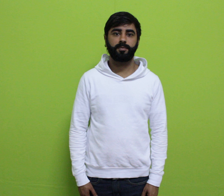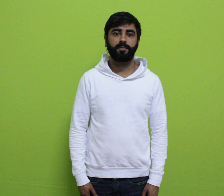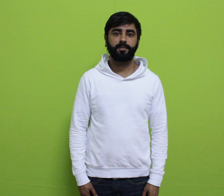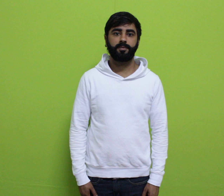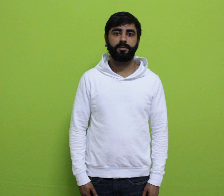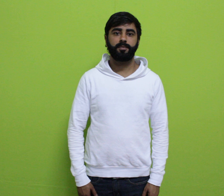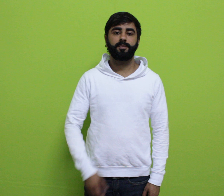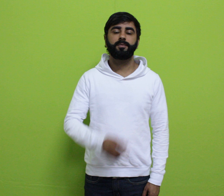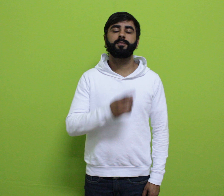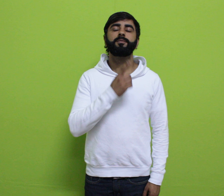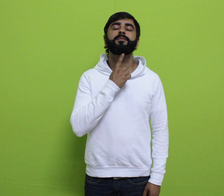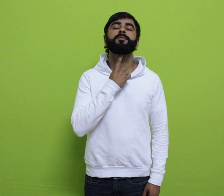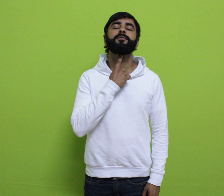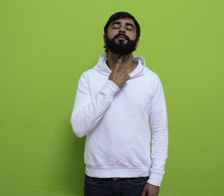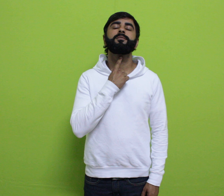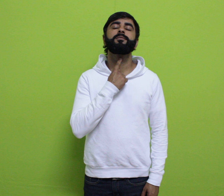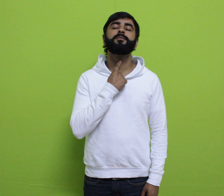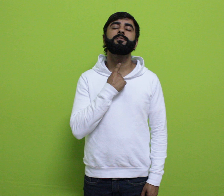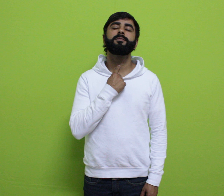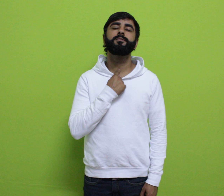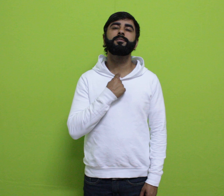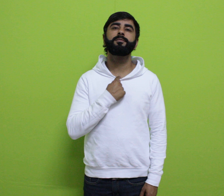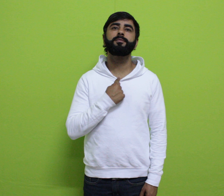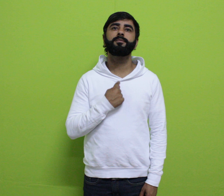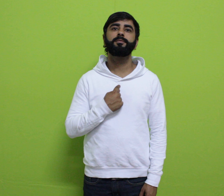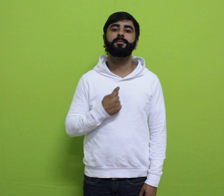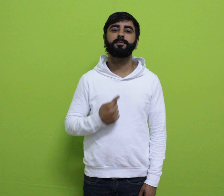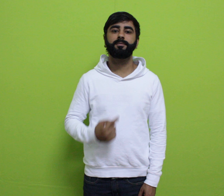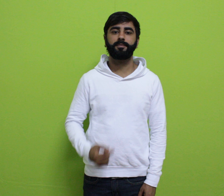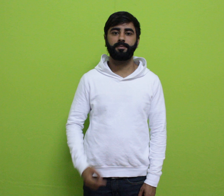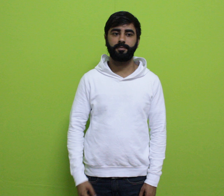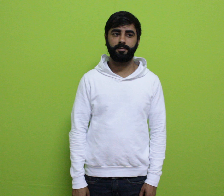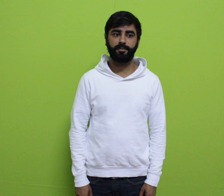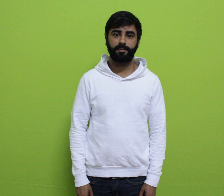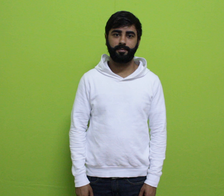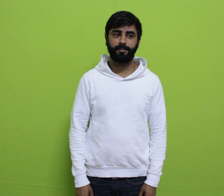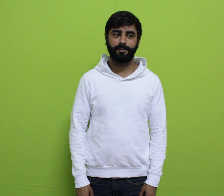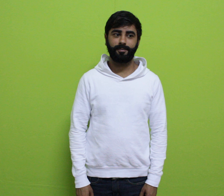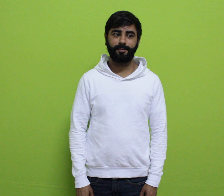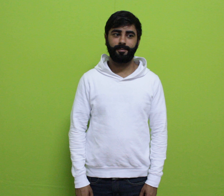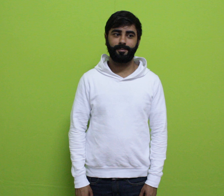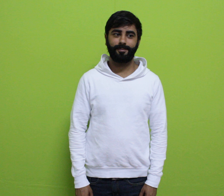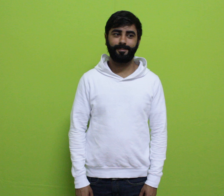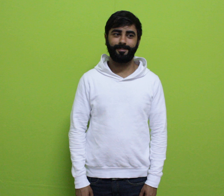vontade